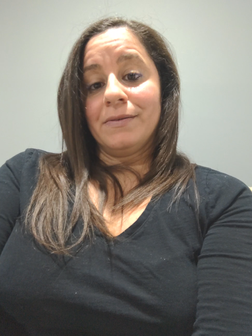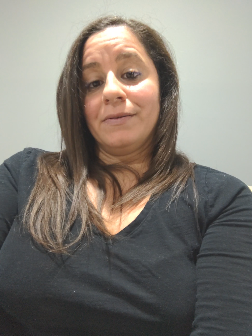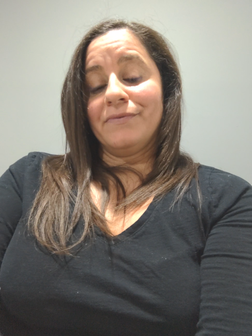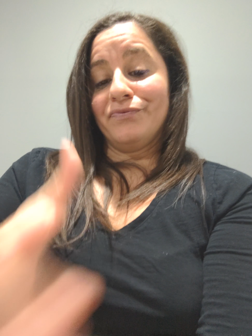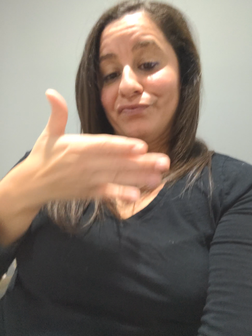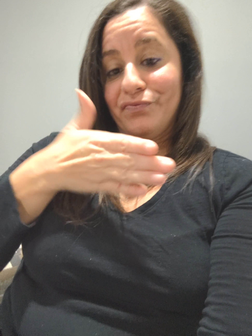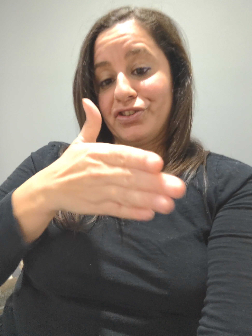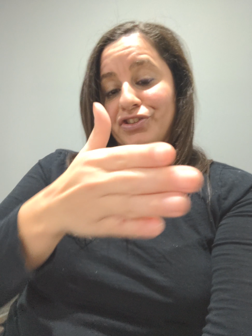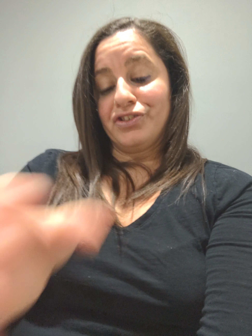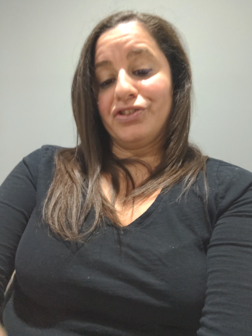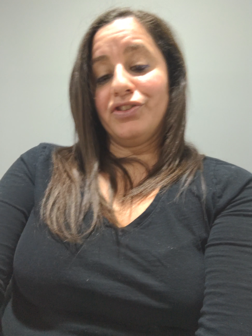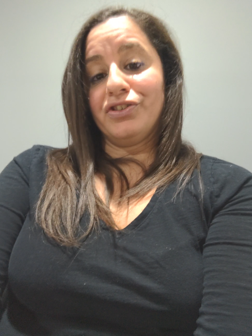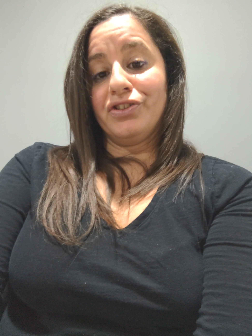fish